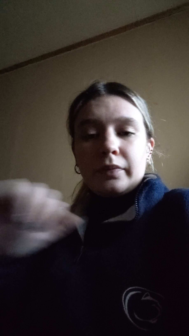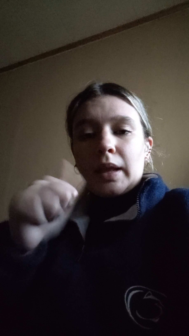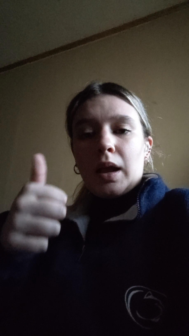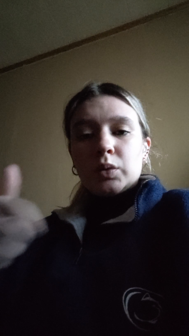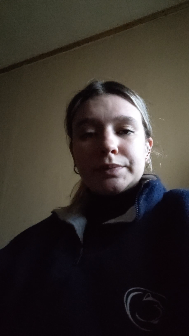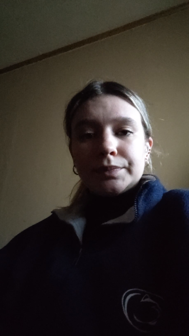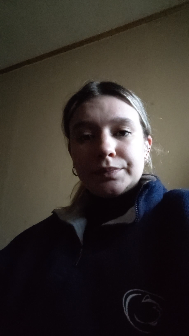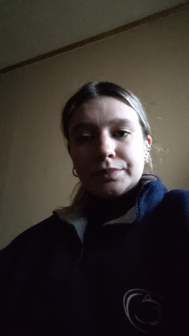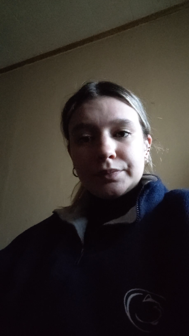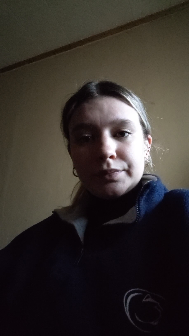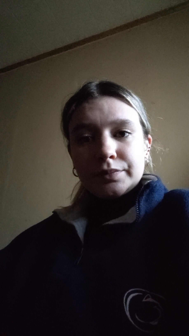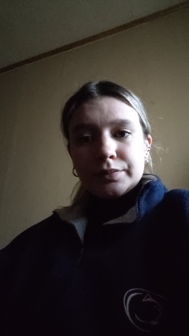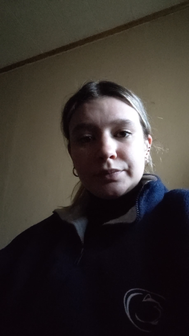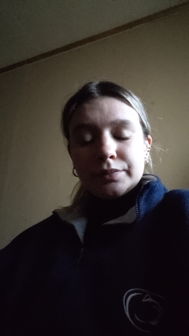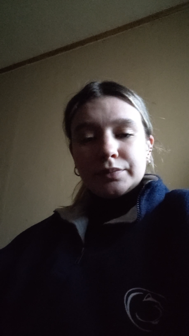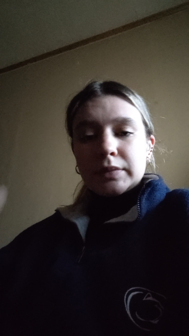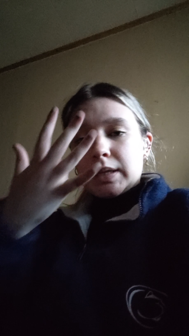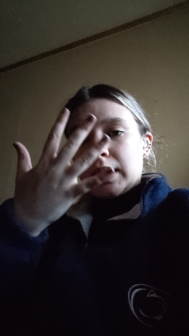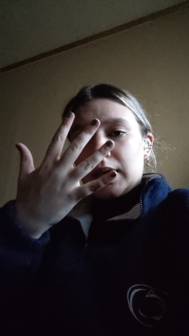hand